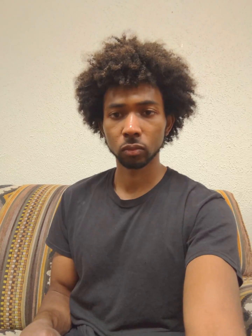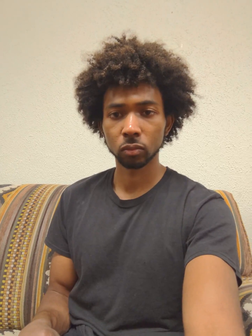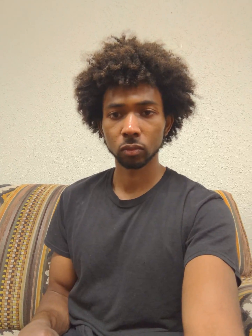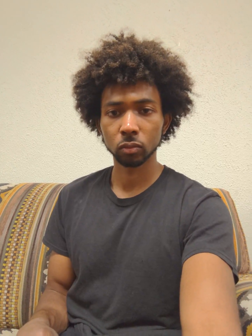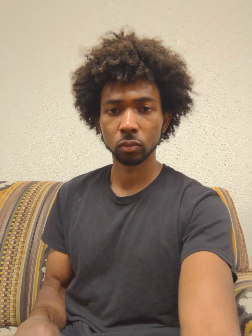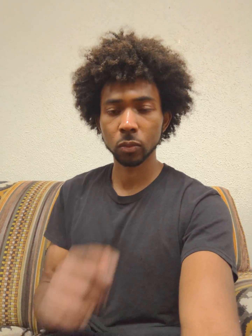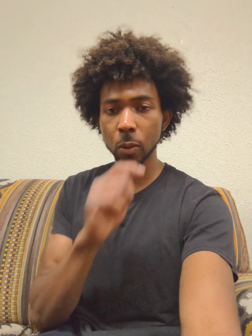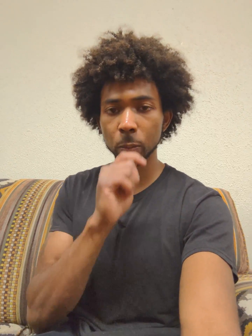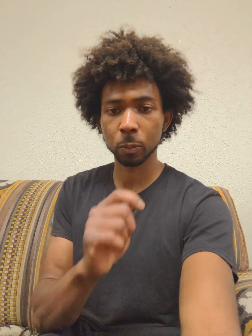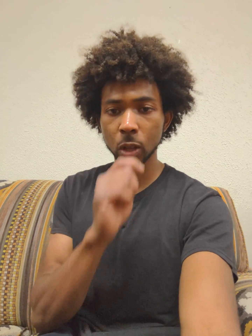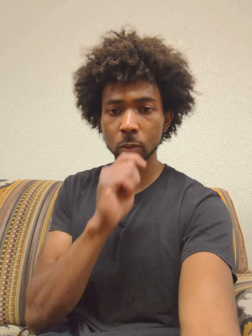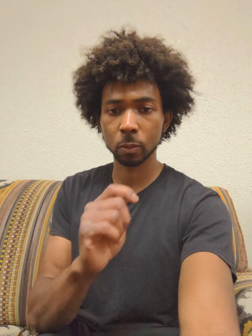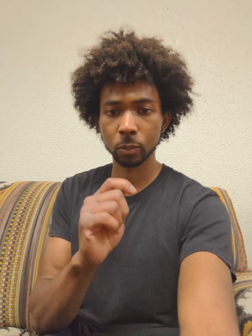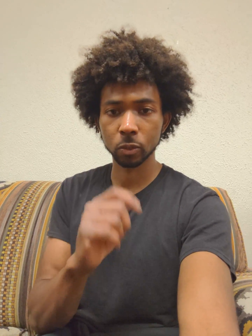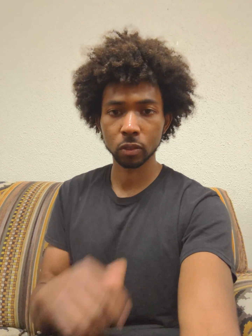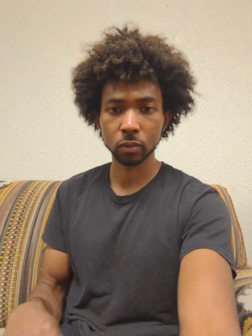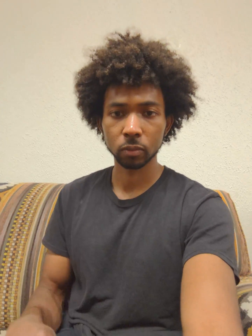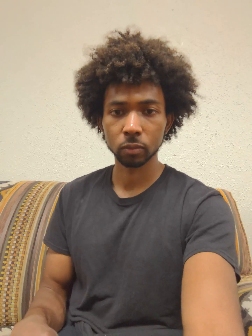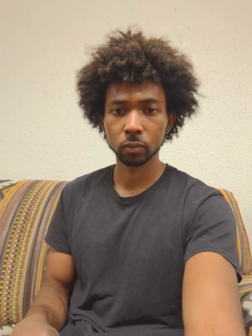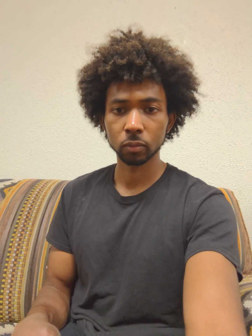popsicle